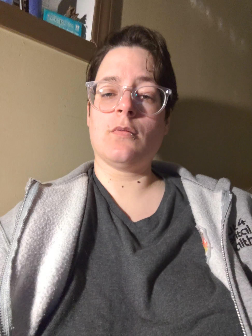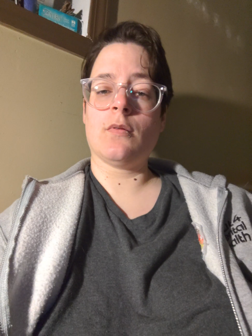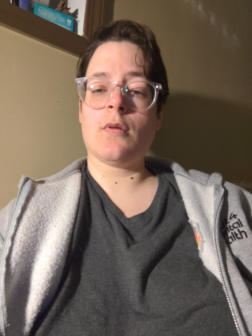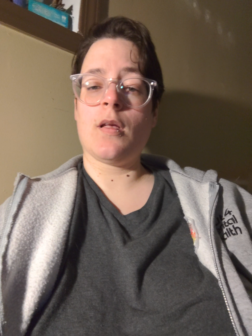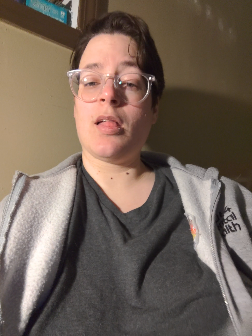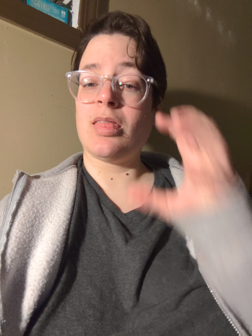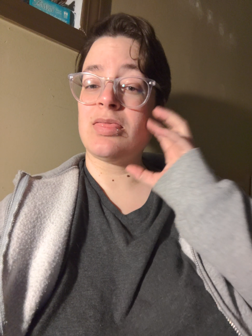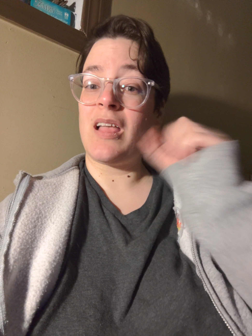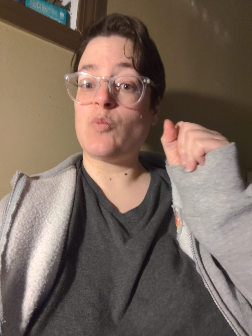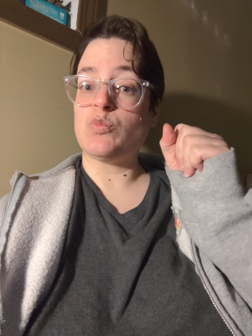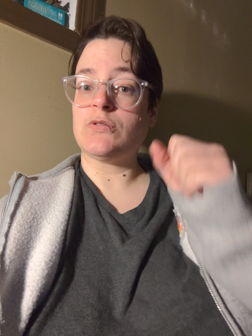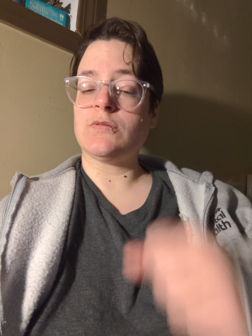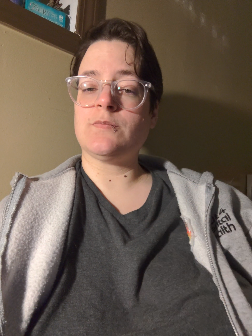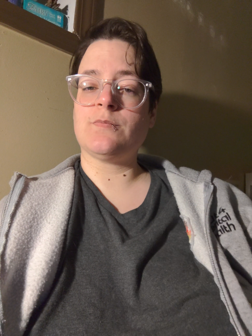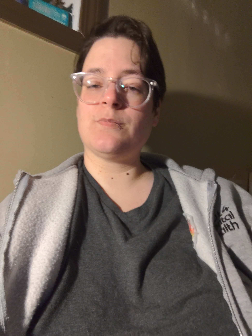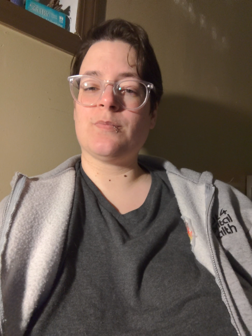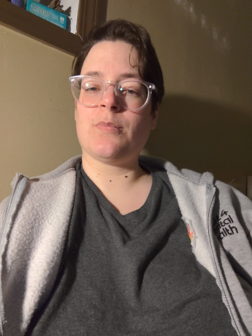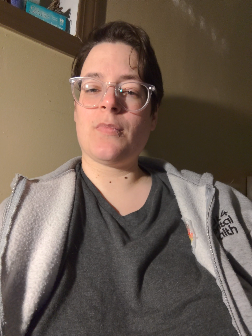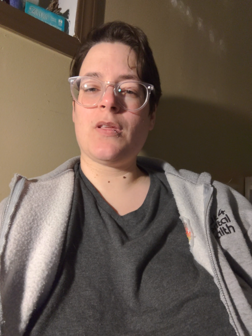loud